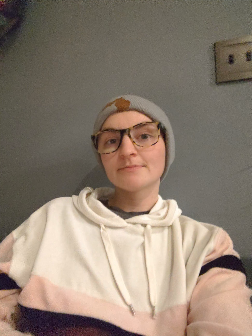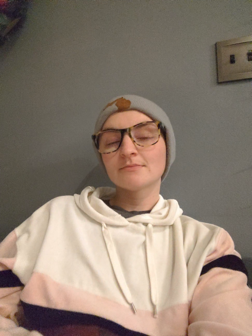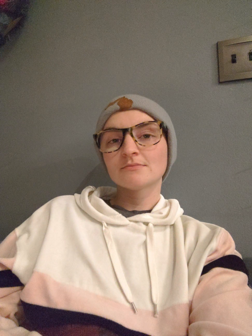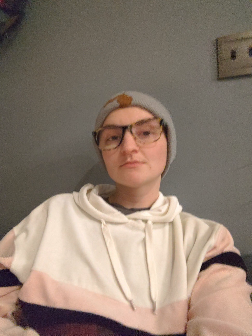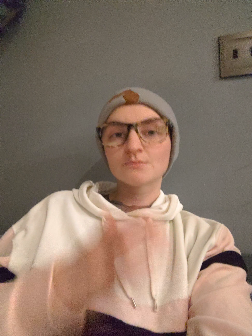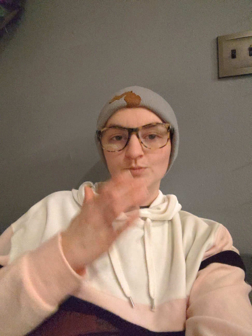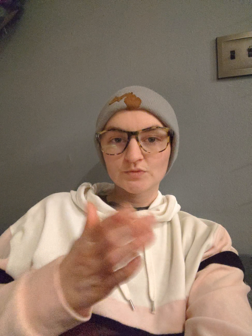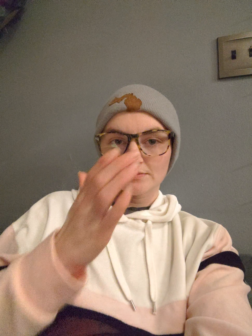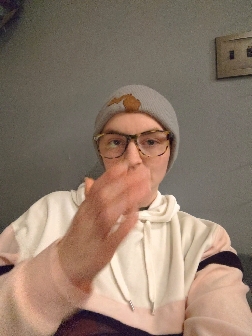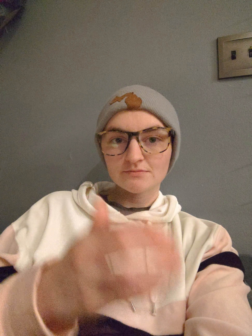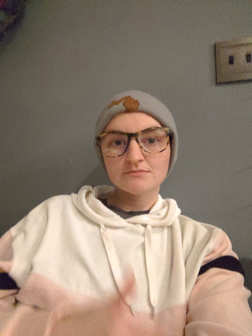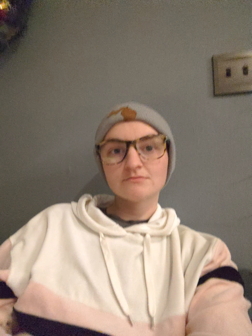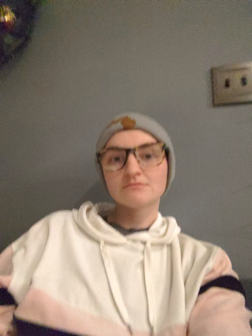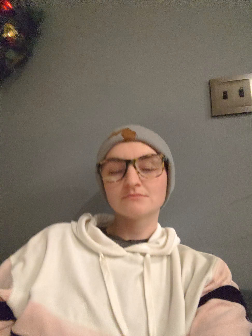boat